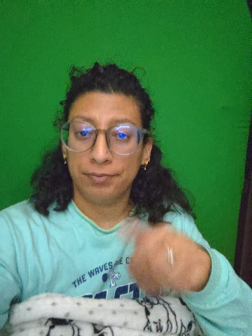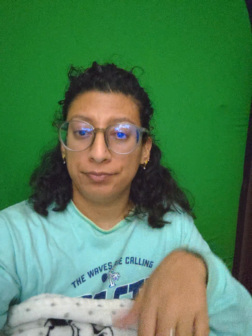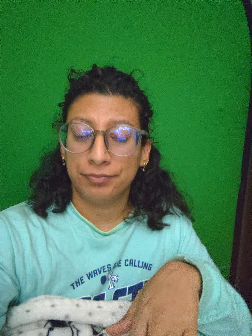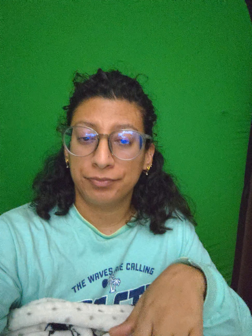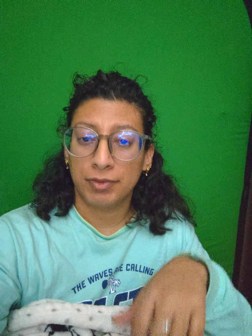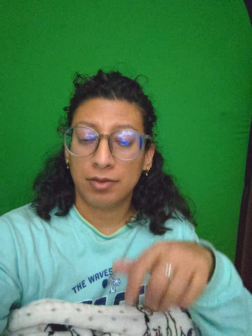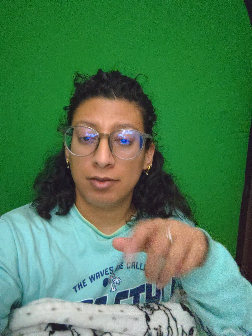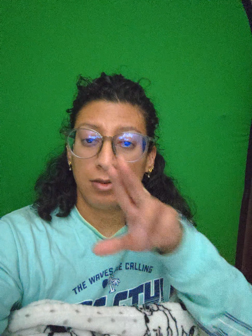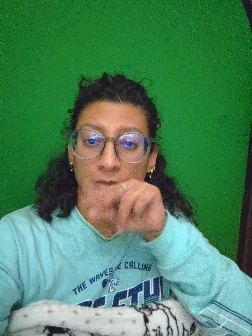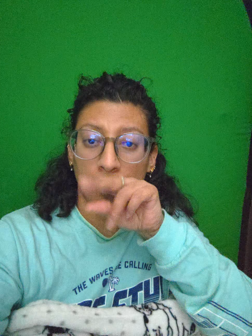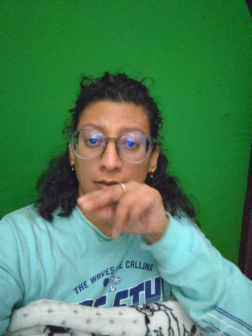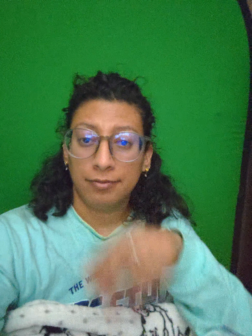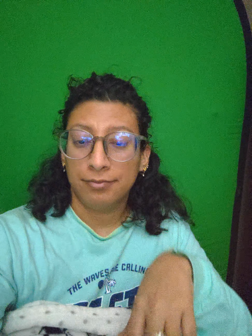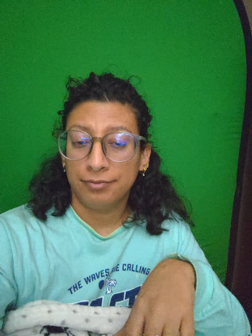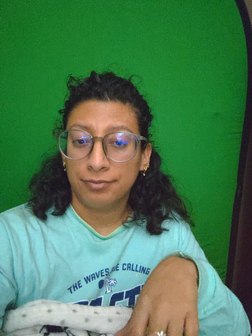goose